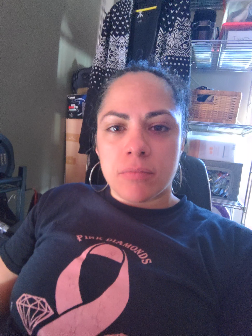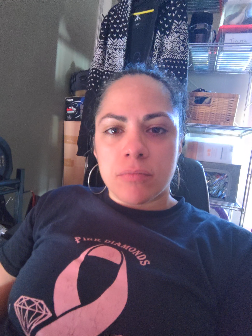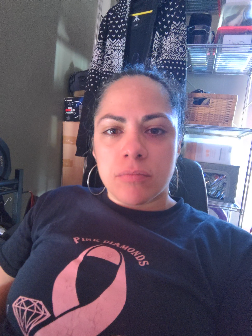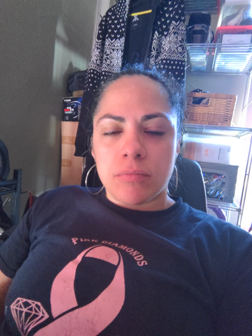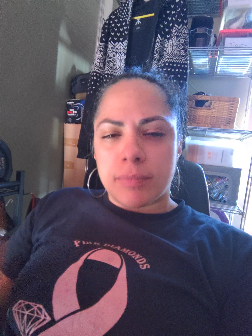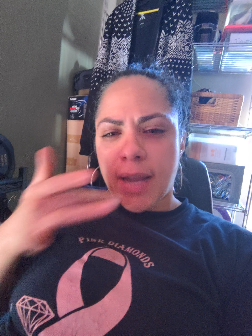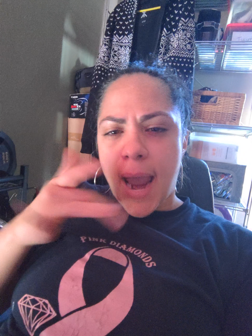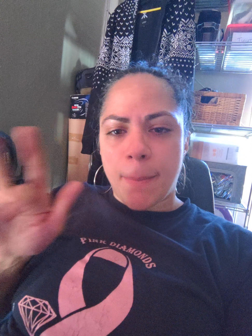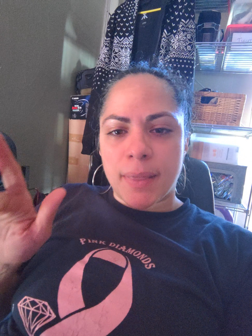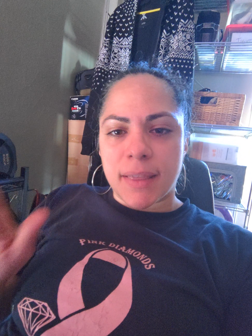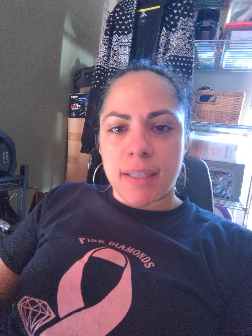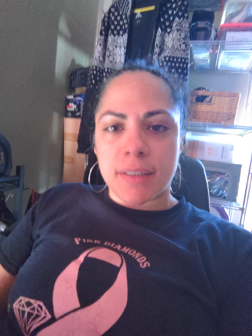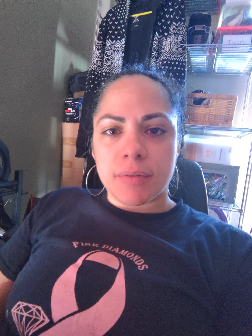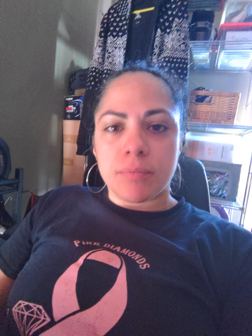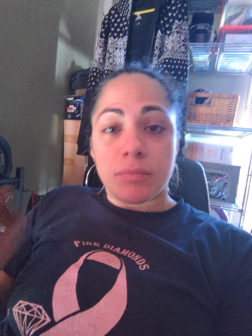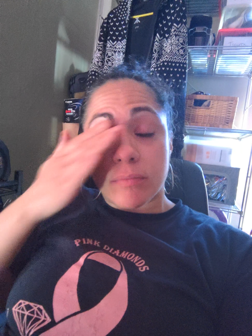empty